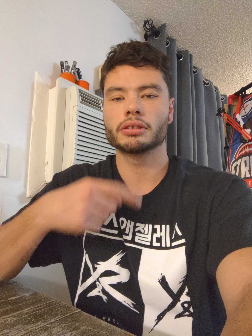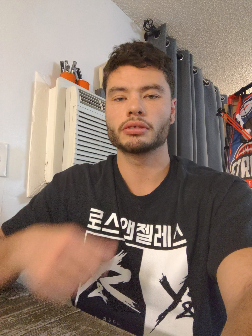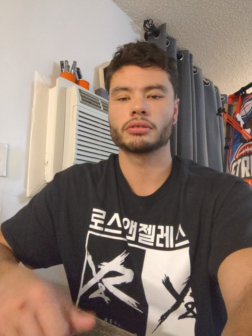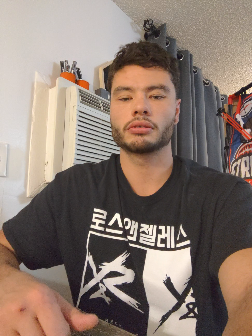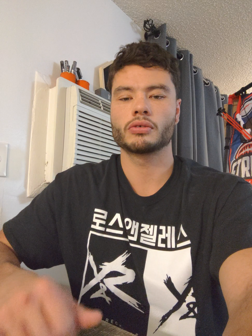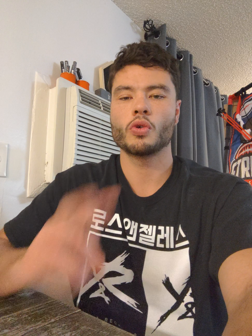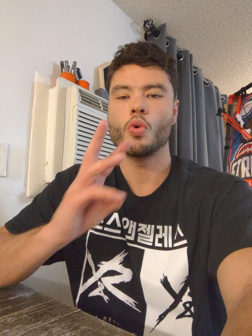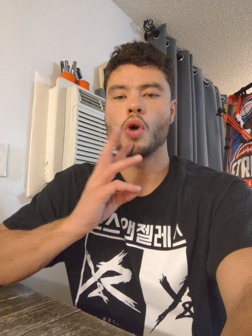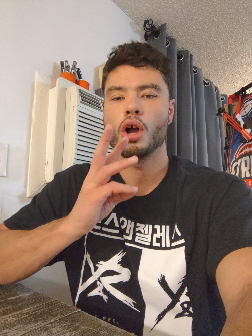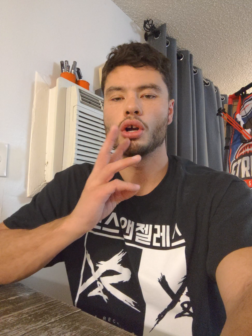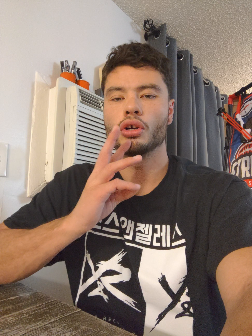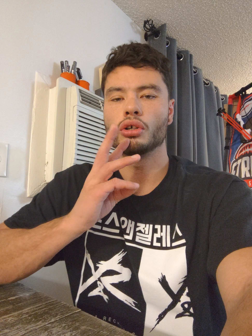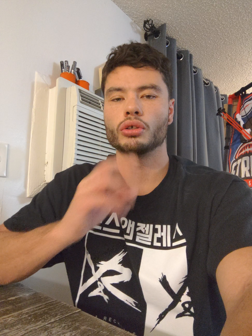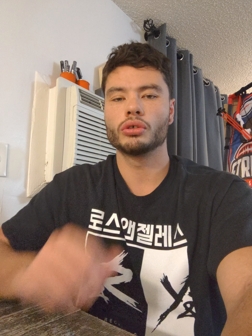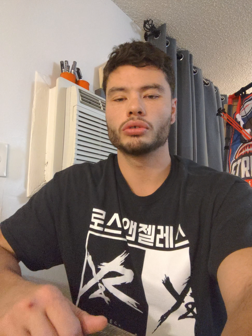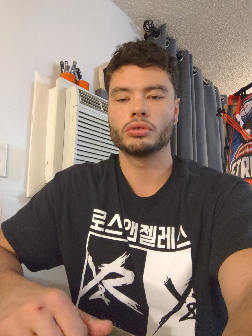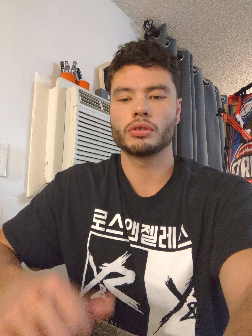water